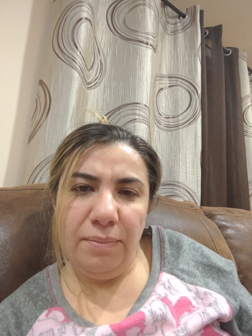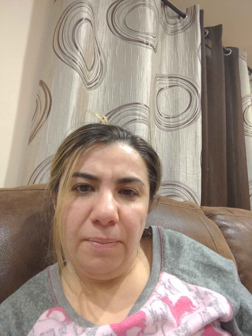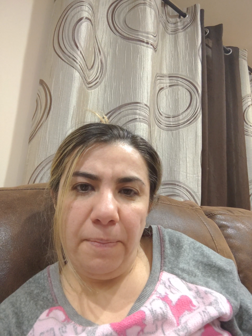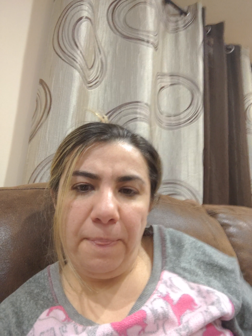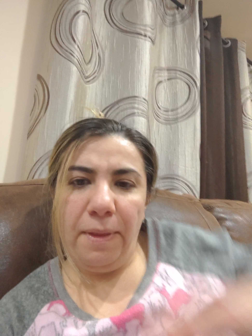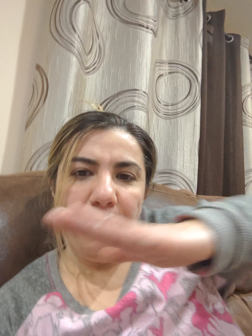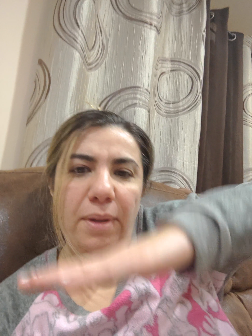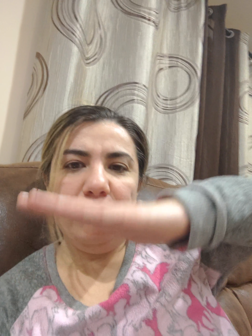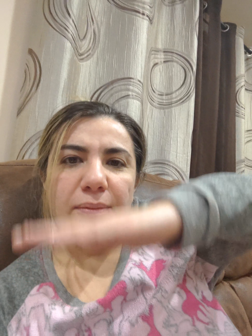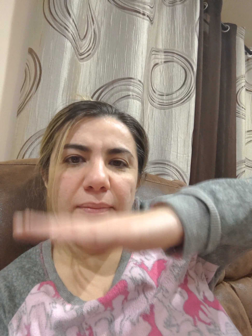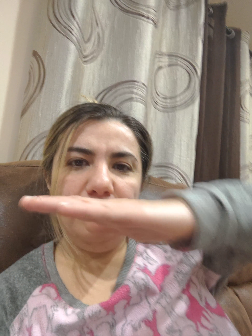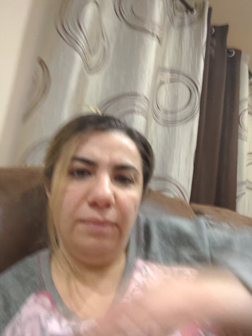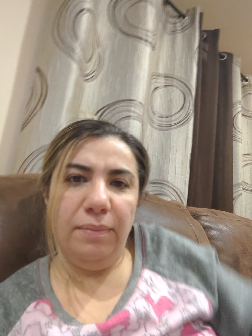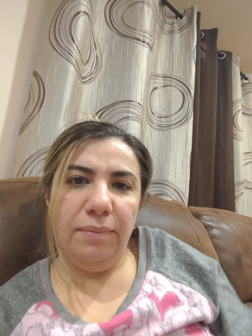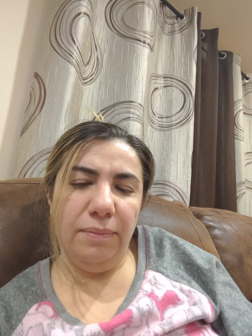table